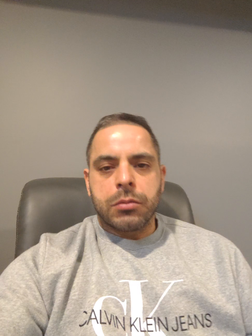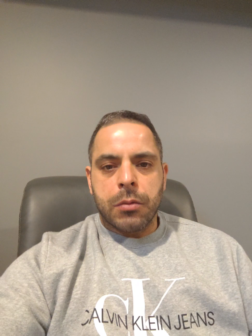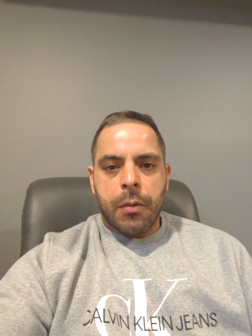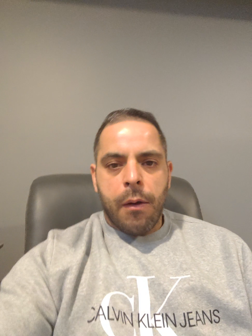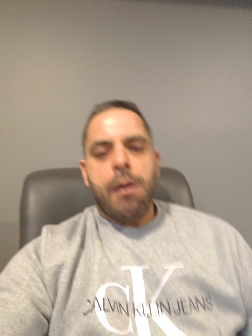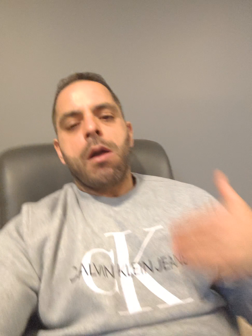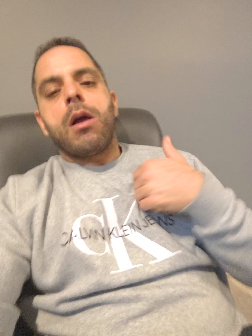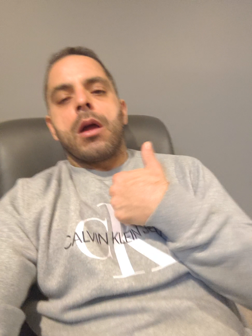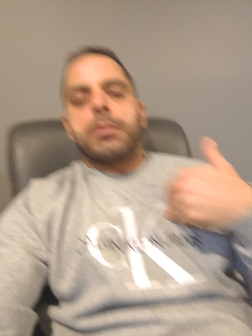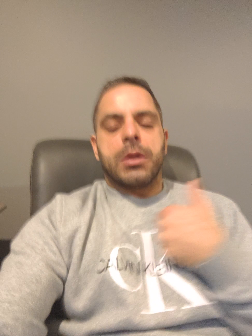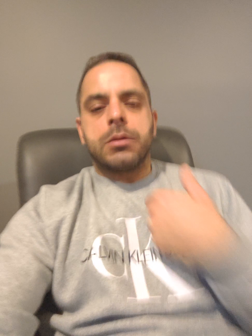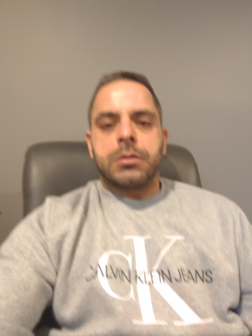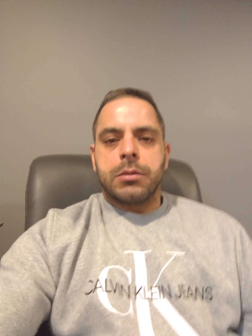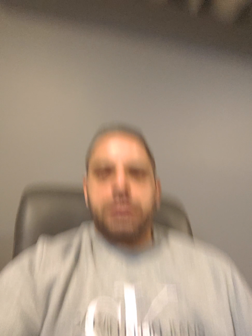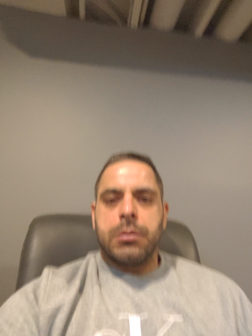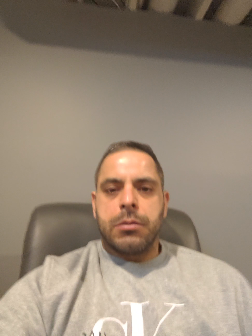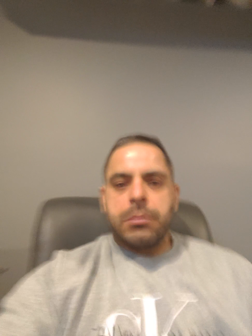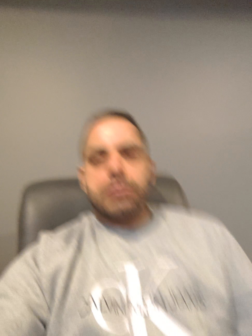animal